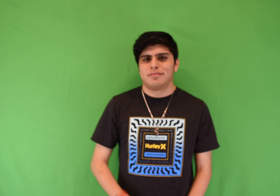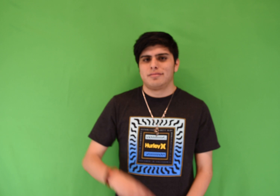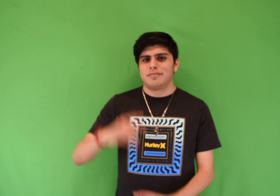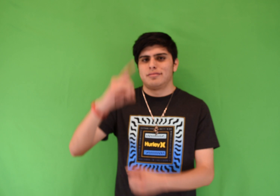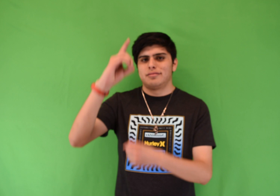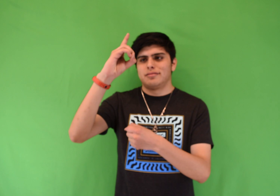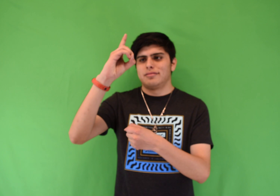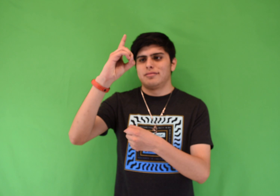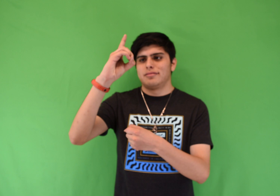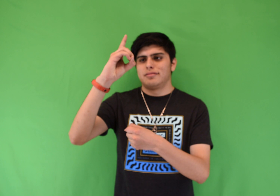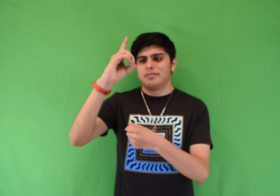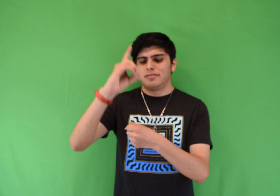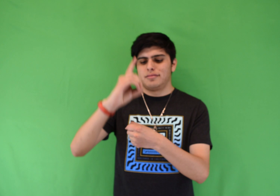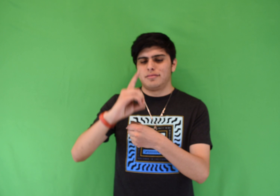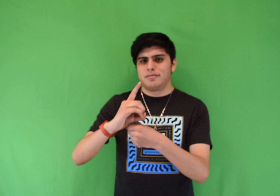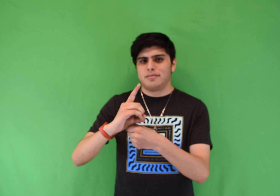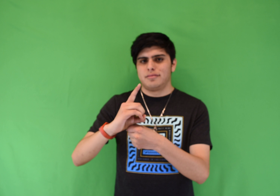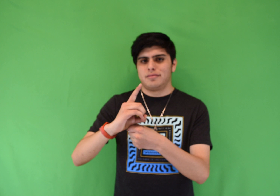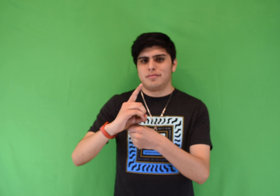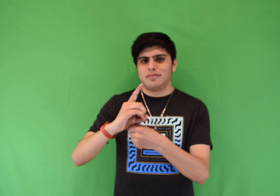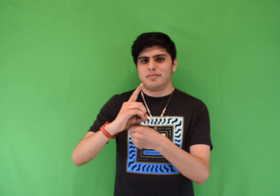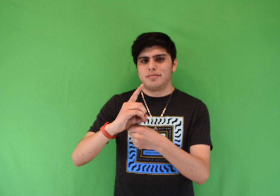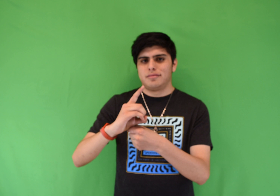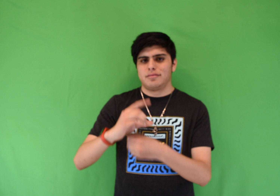día